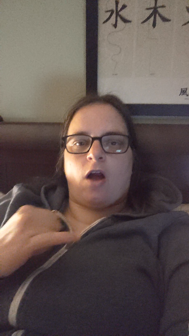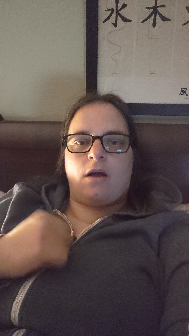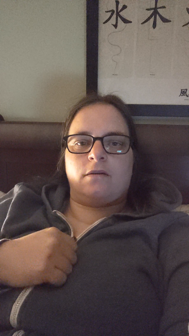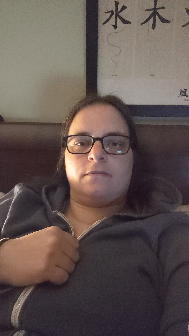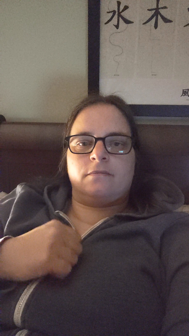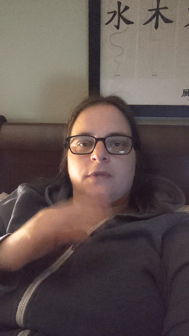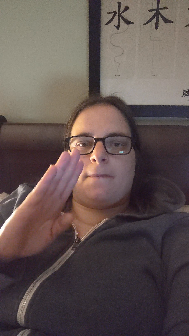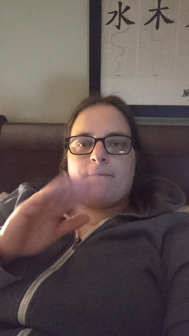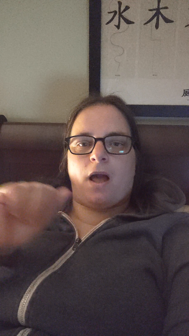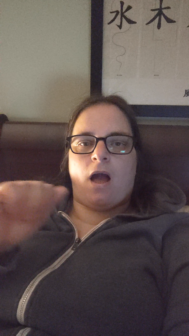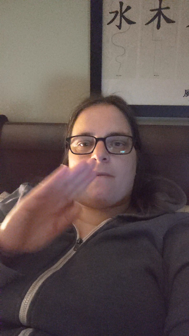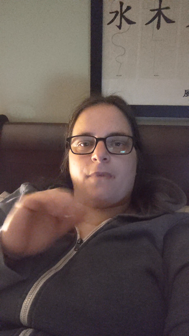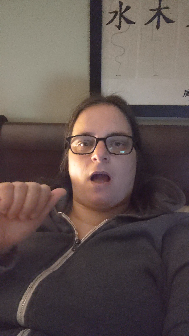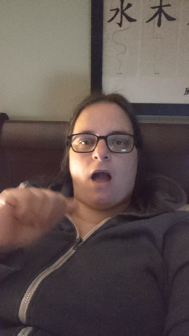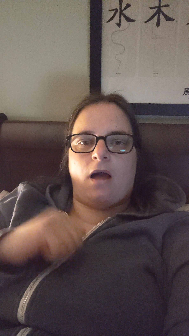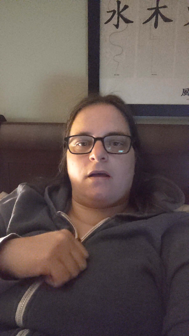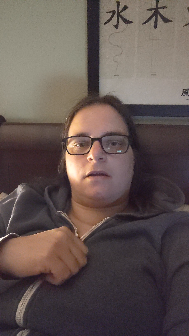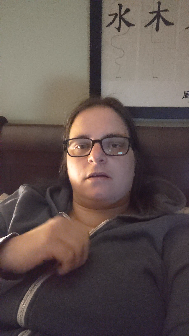baa baa